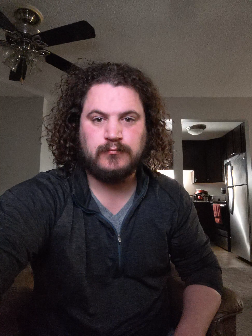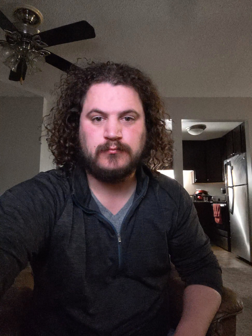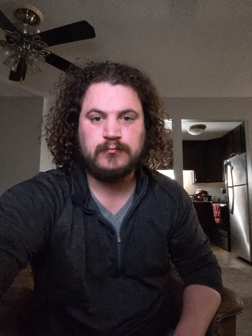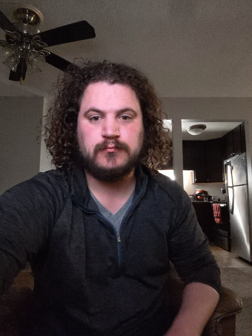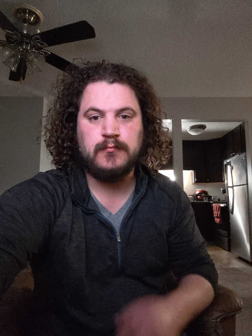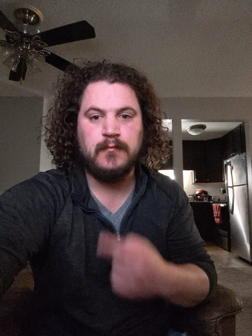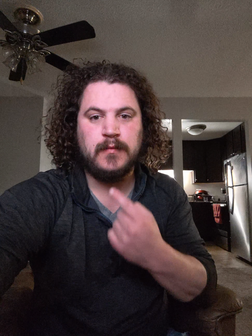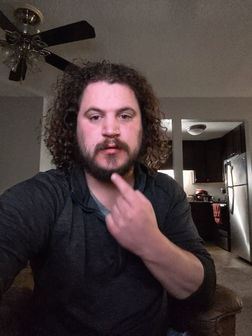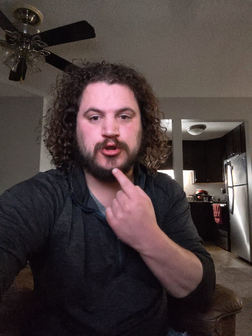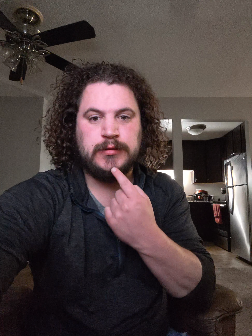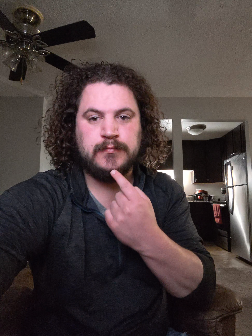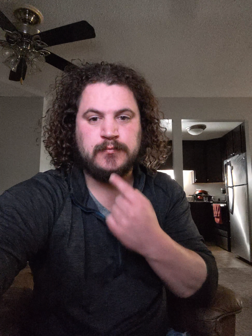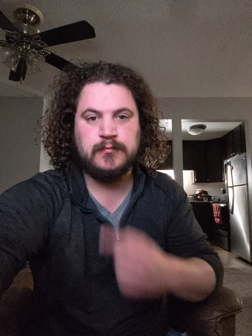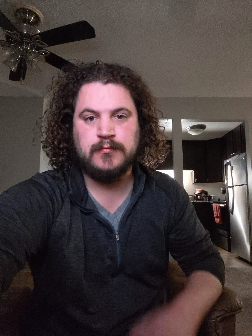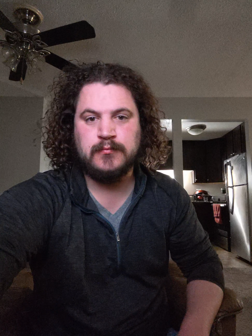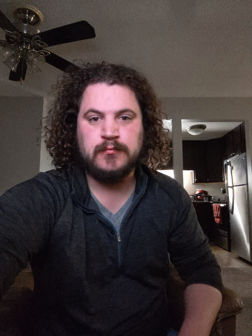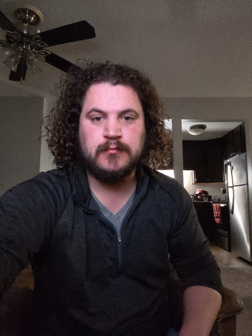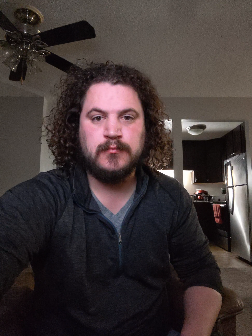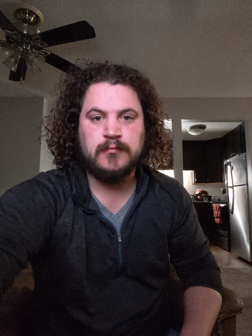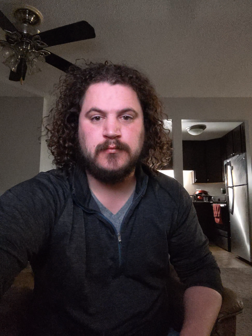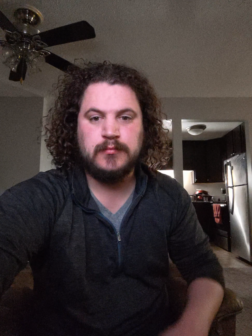chin